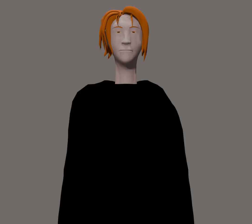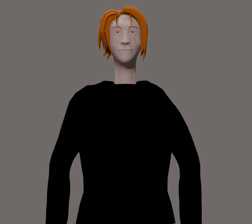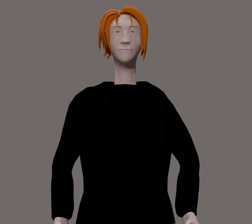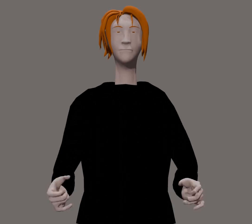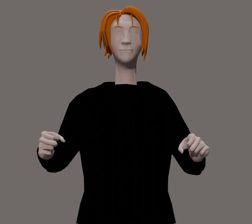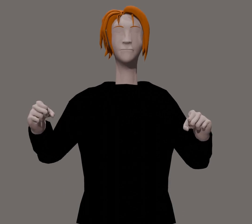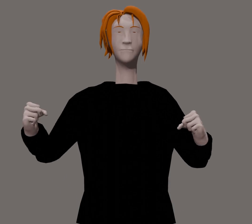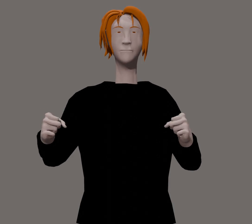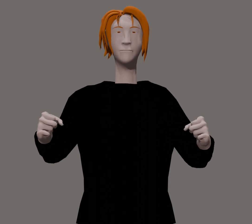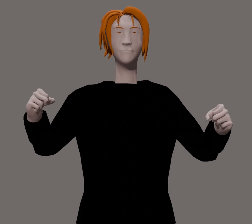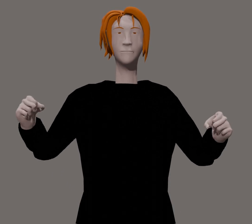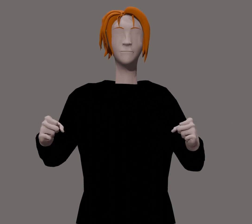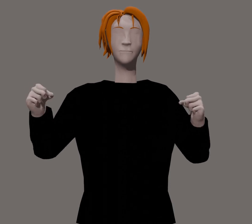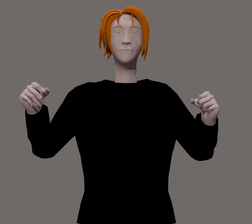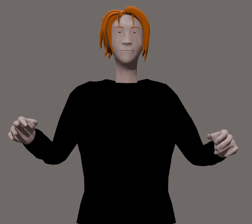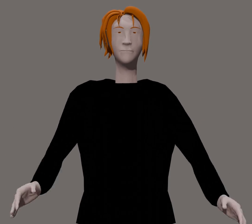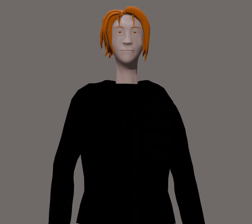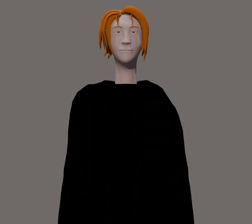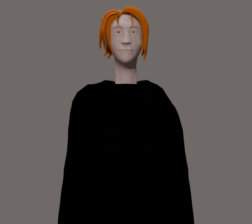Cold